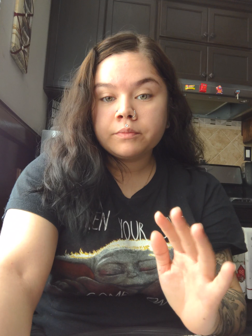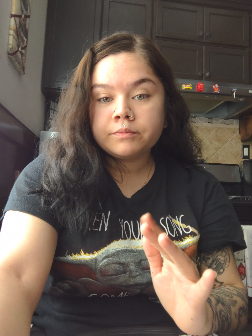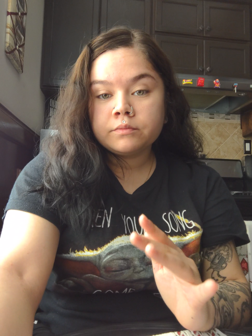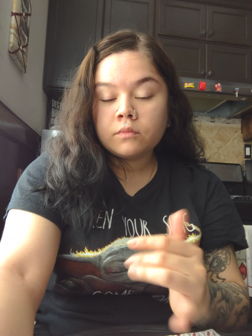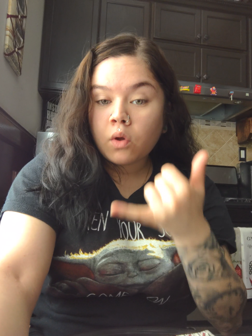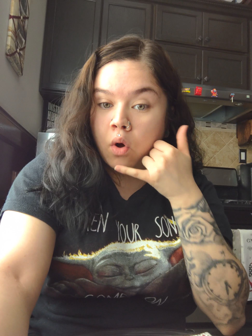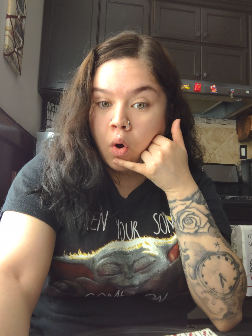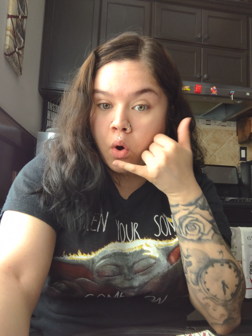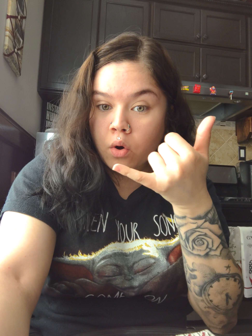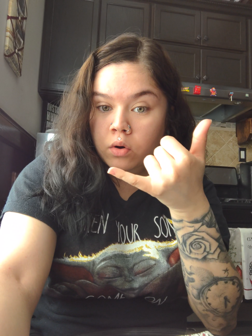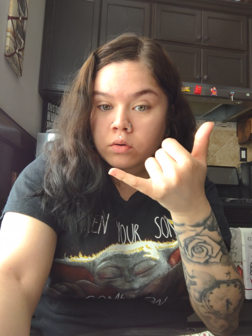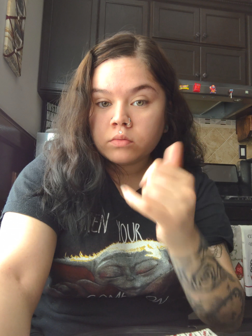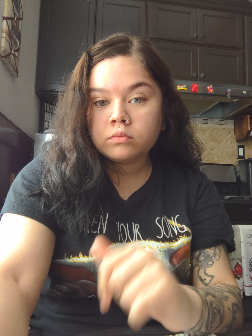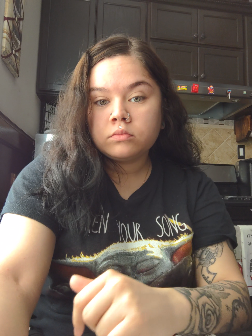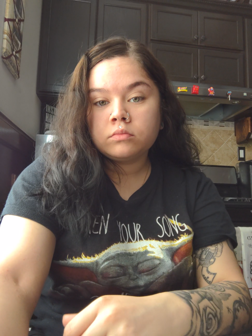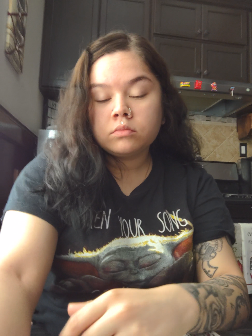call on the phone